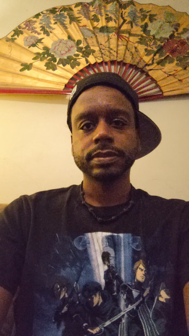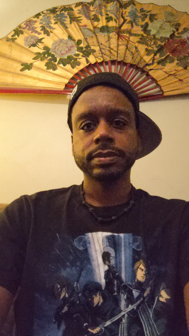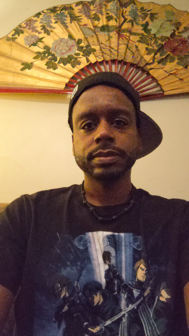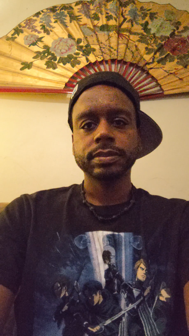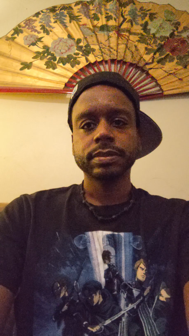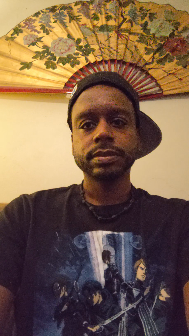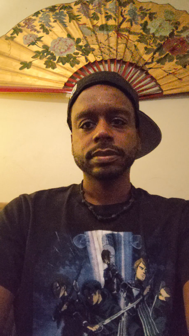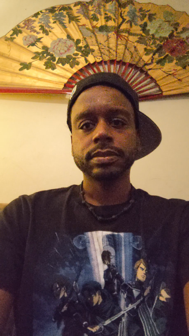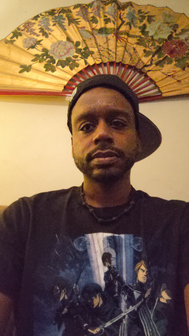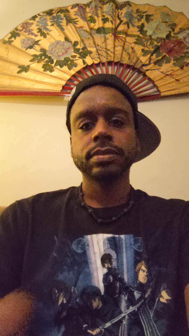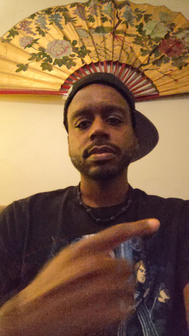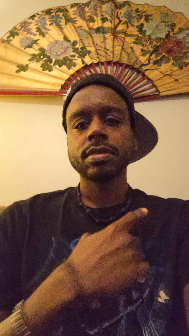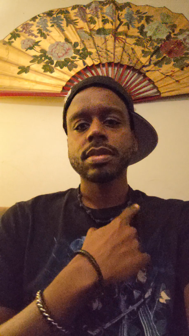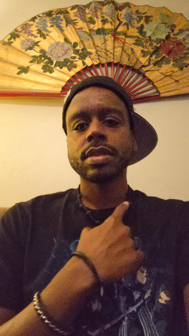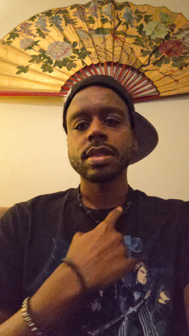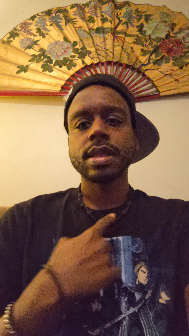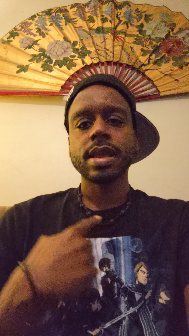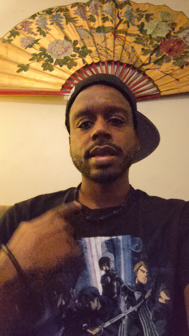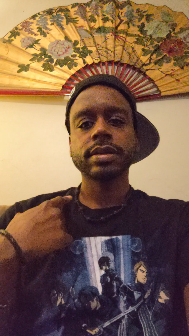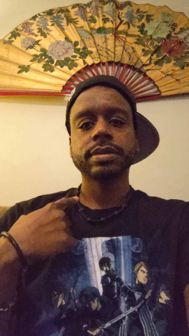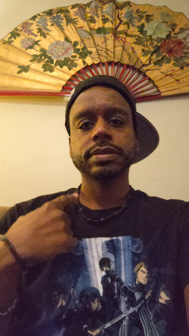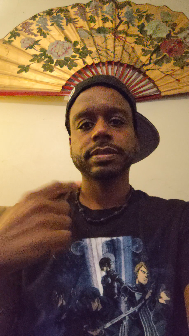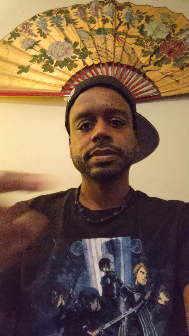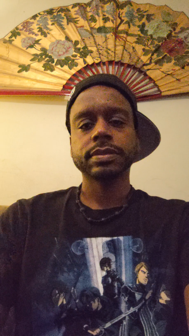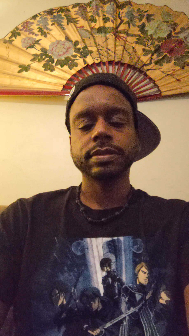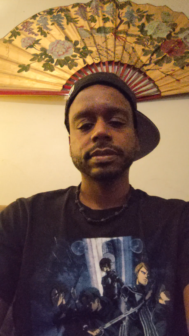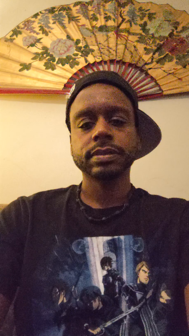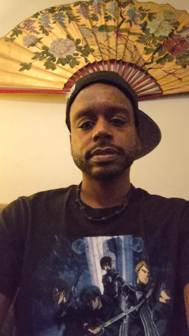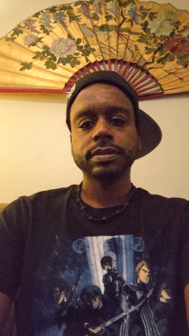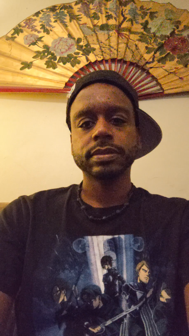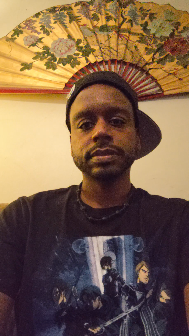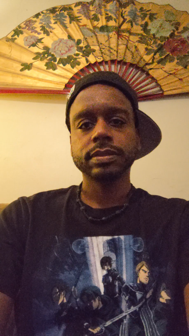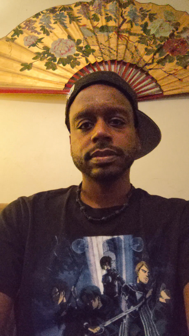necklace